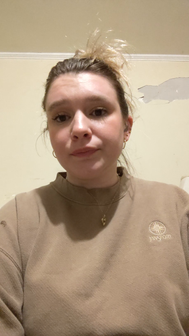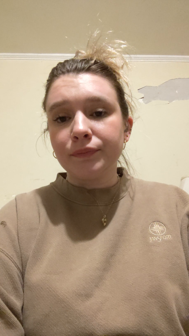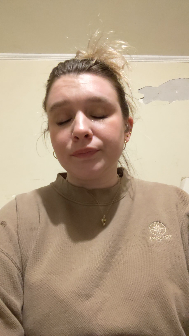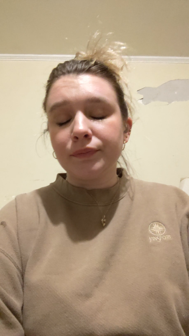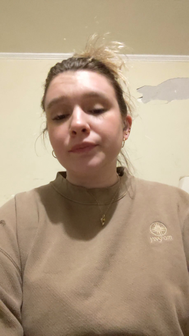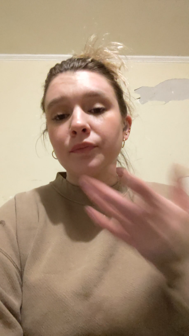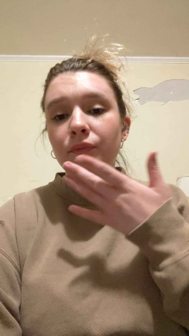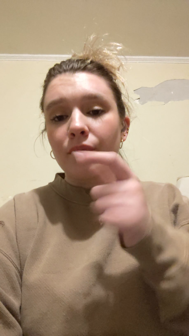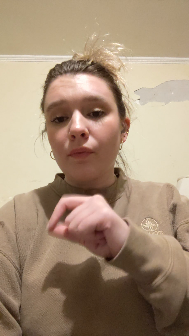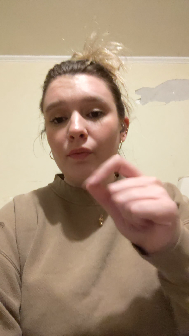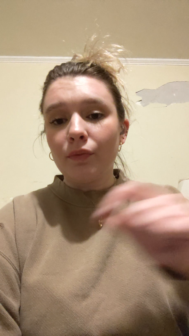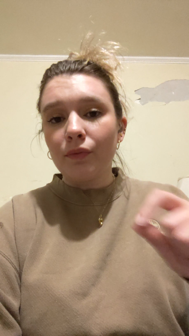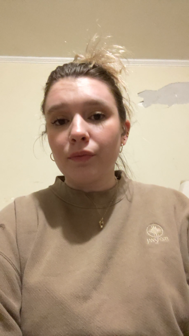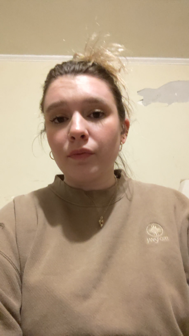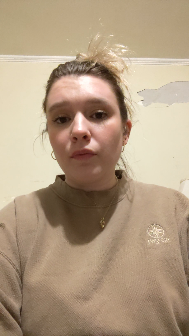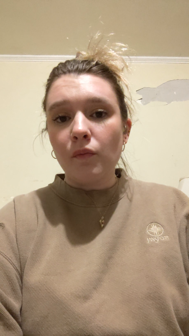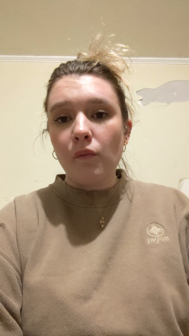crayon